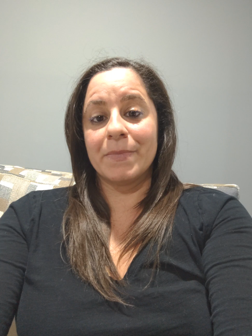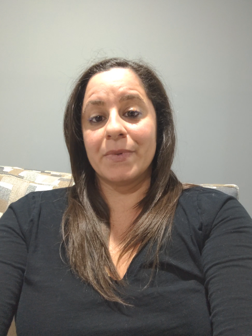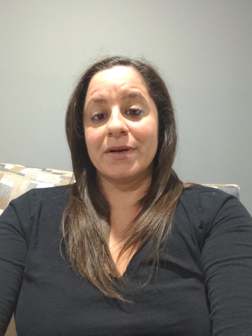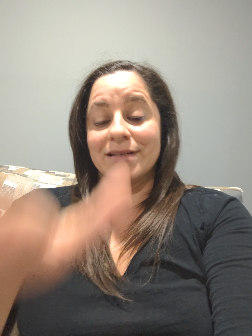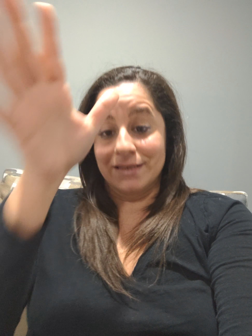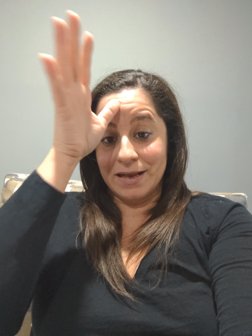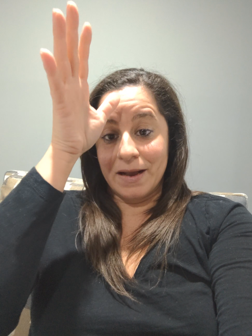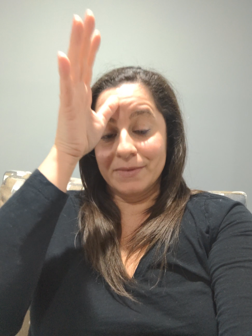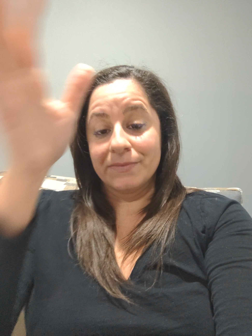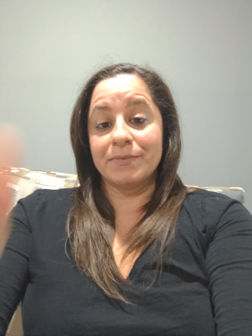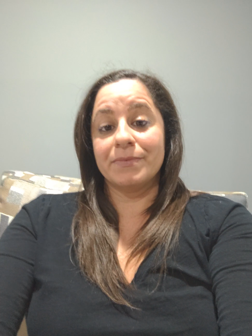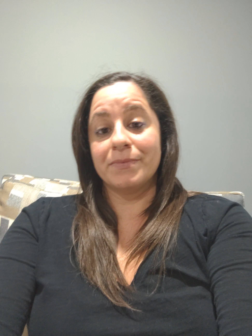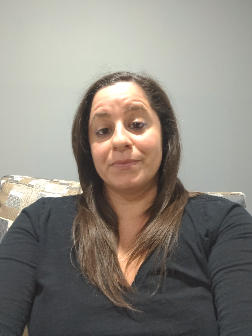dad